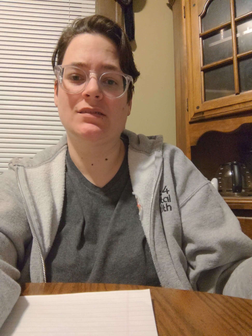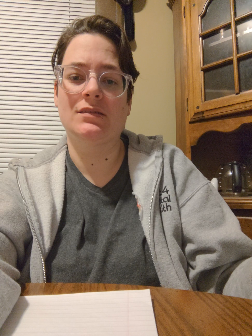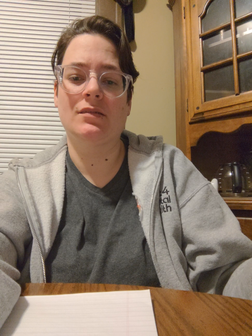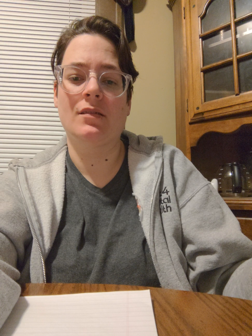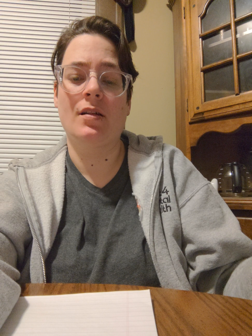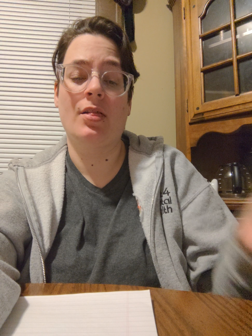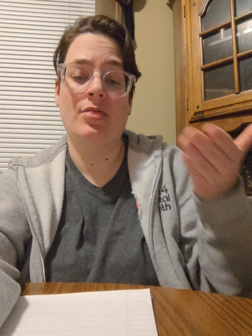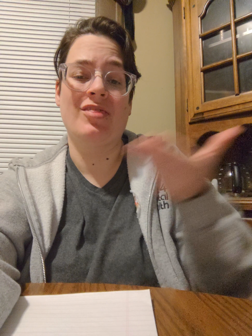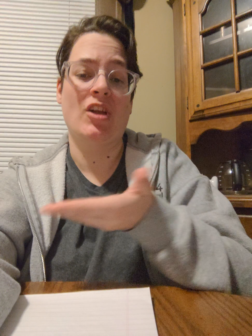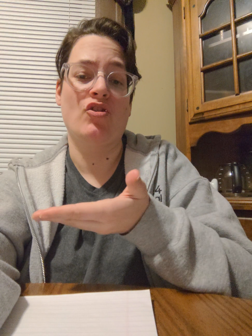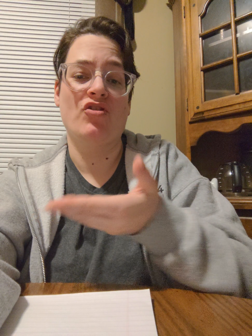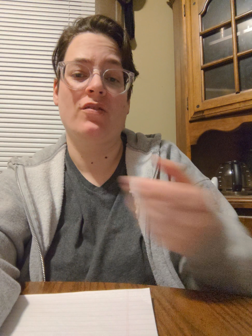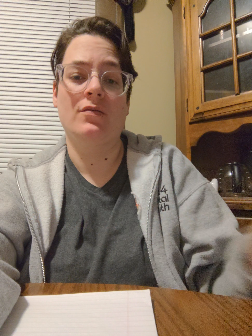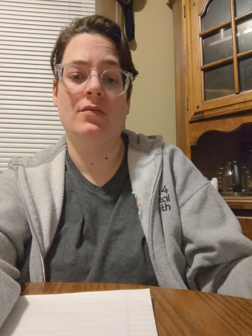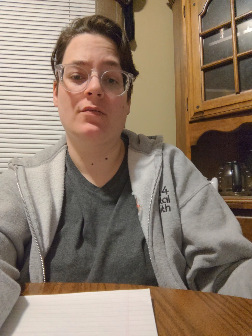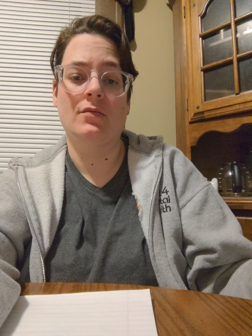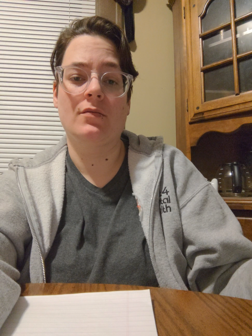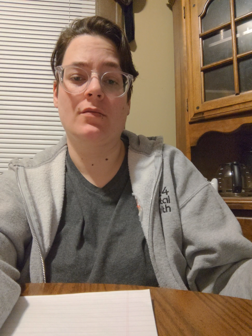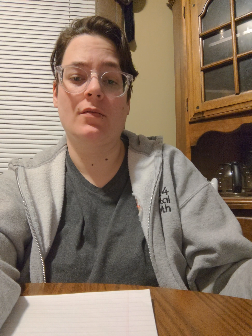there